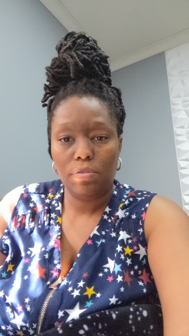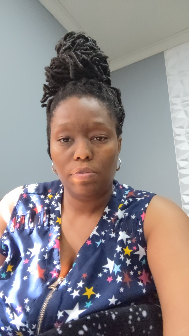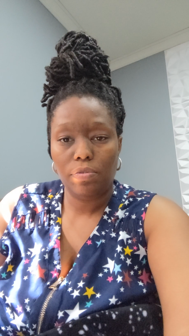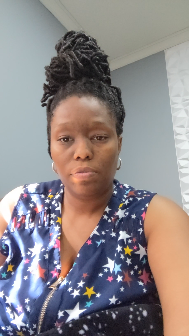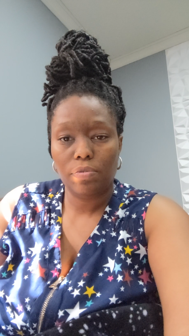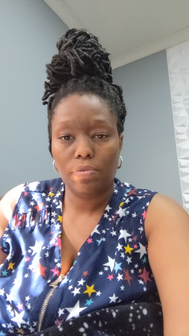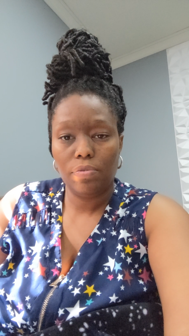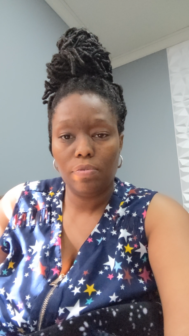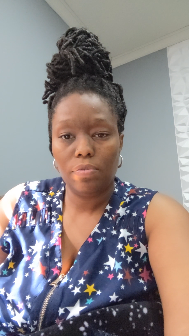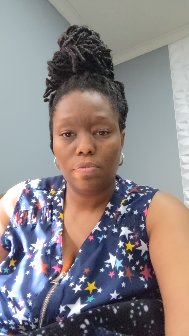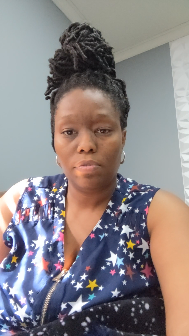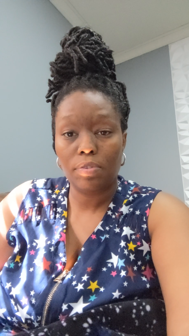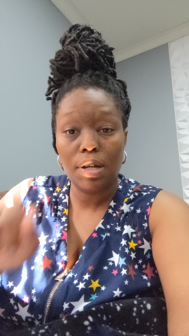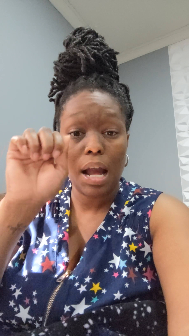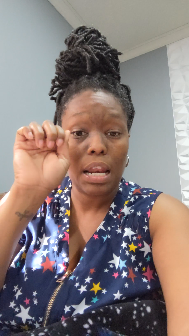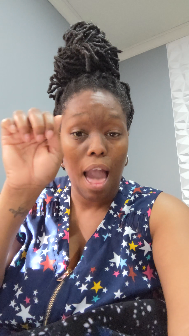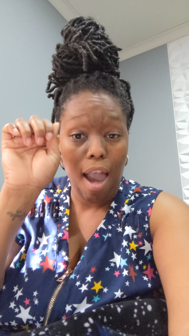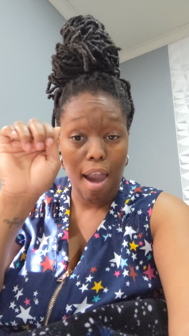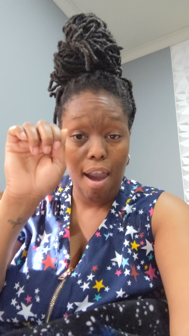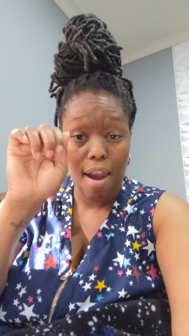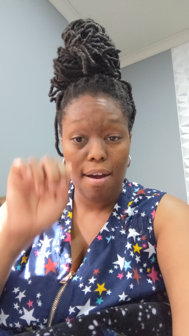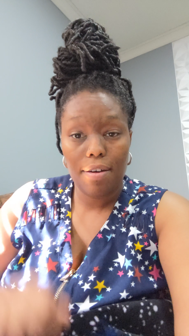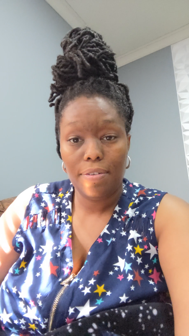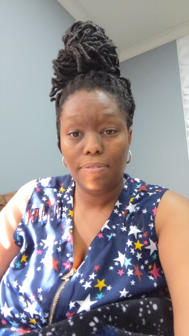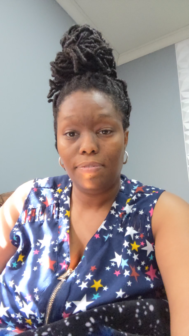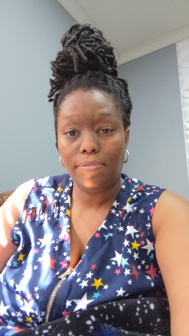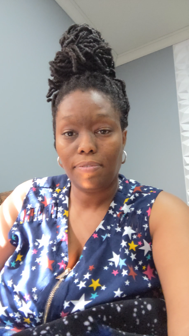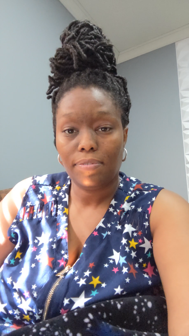knock